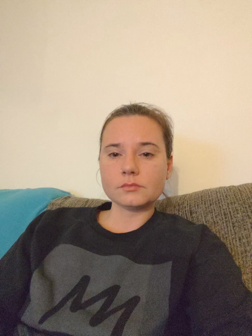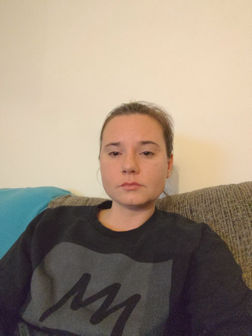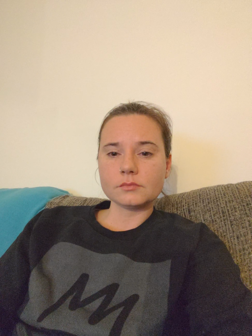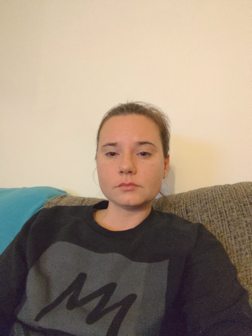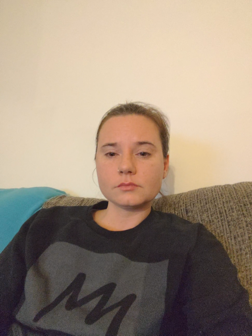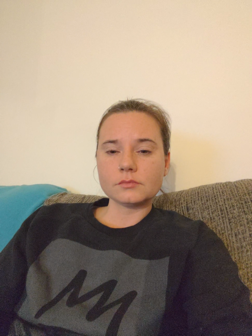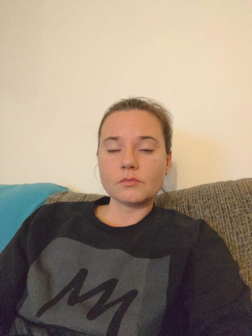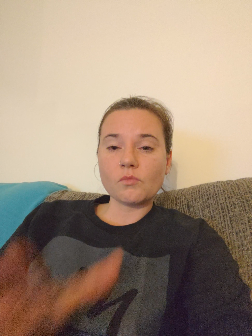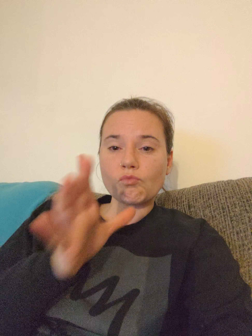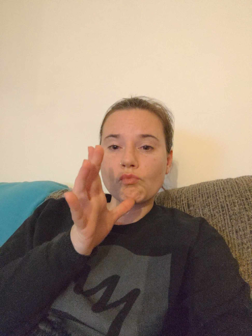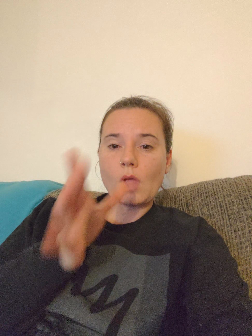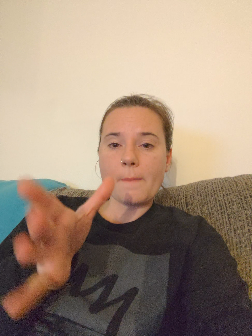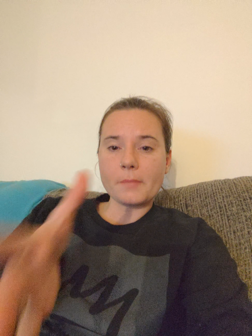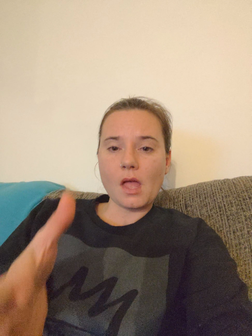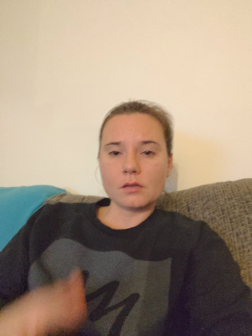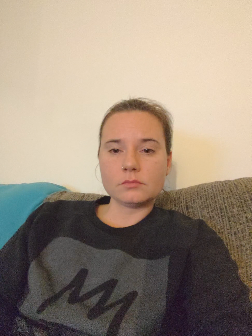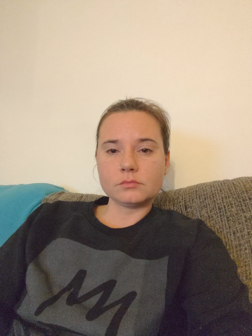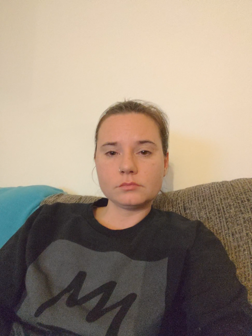grandma